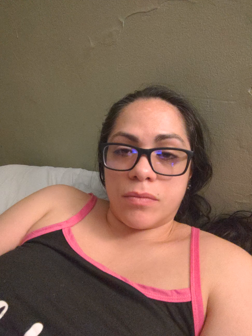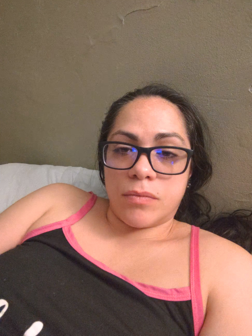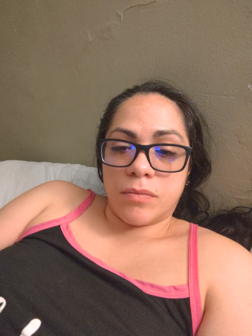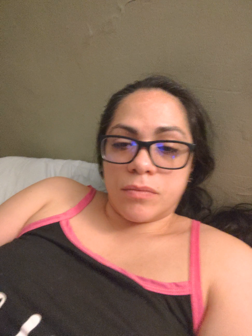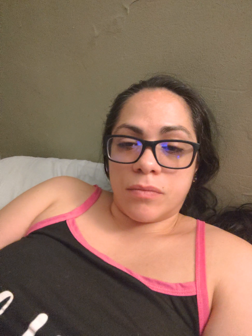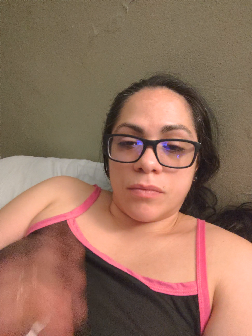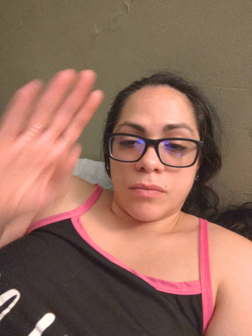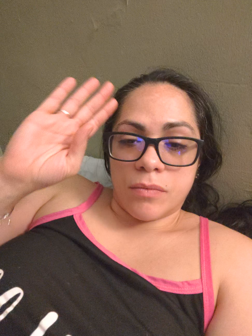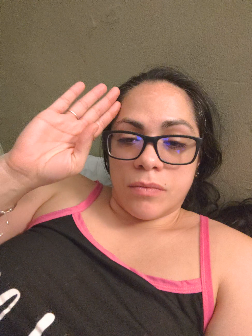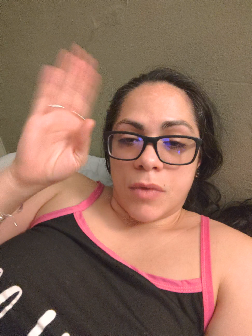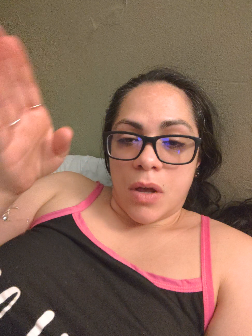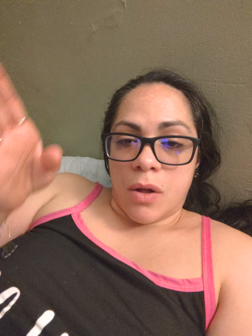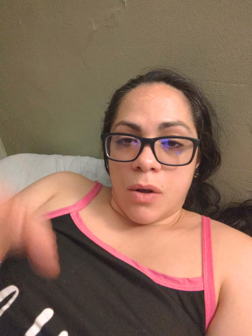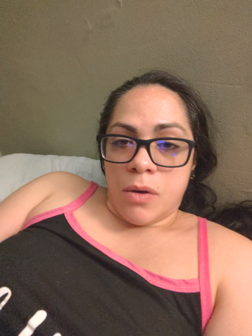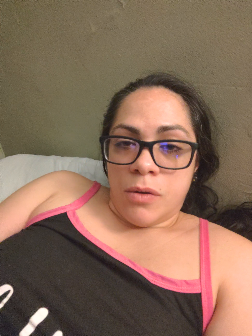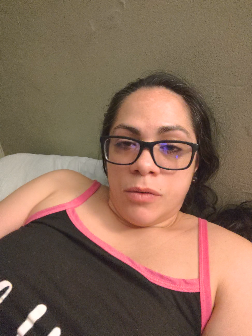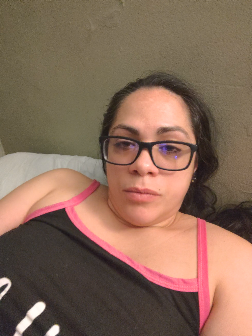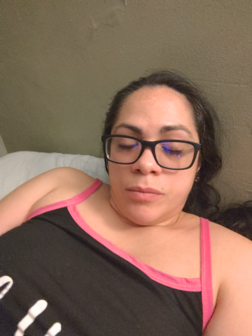hello